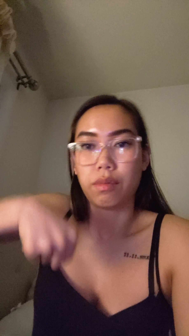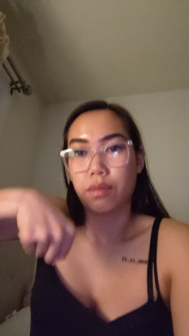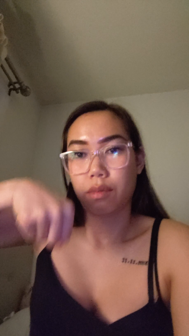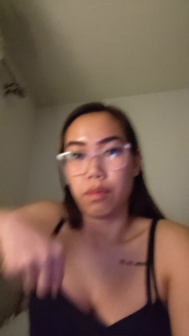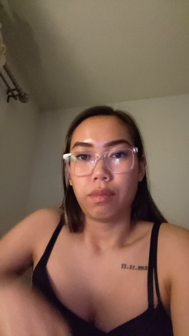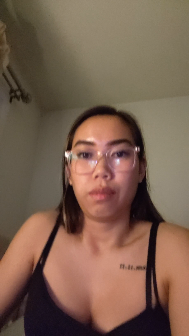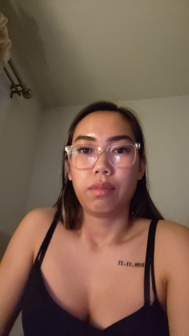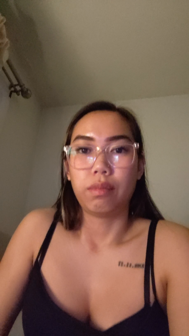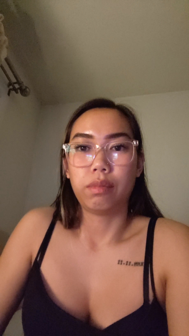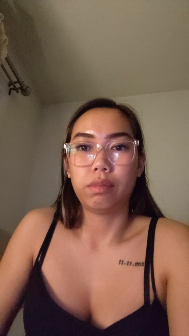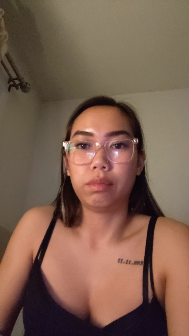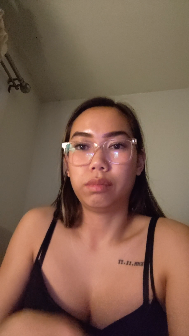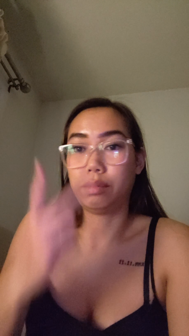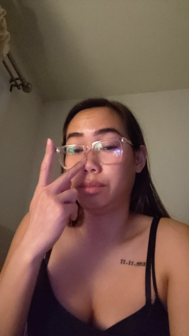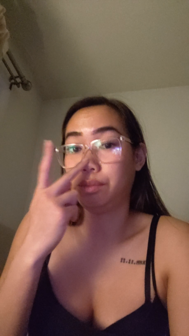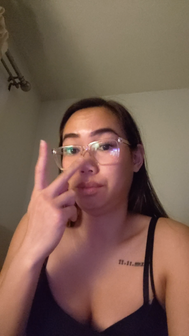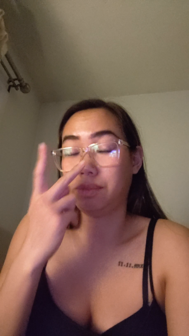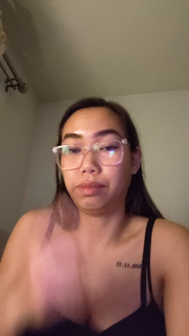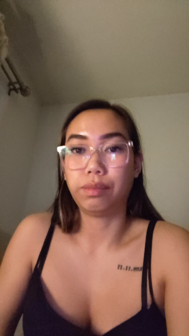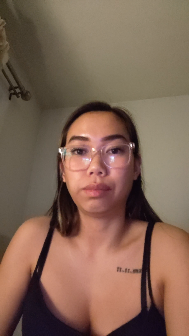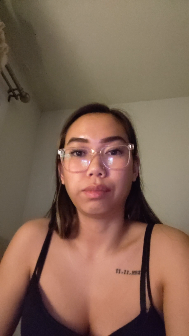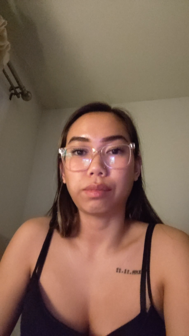penis